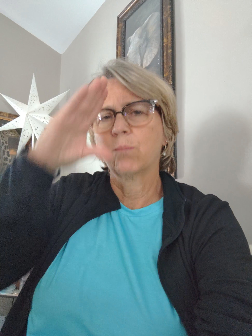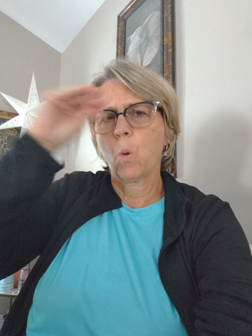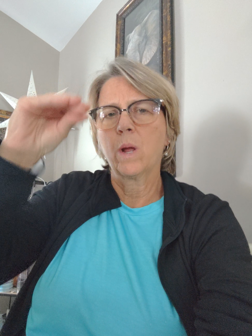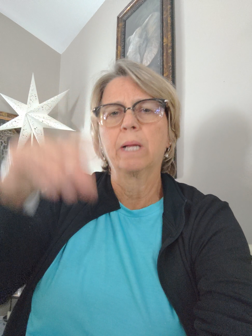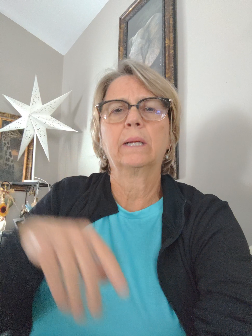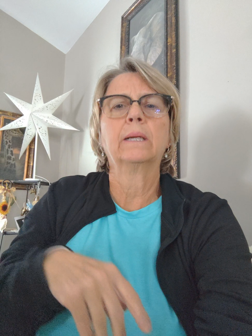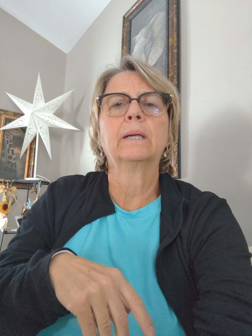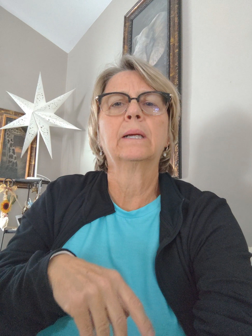boy